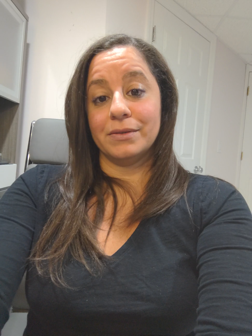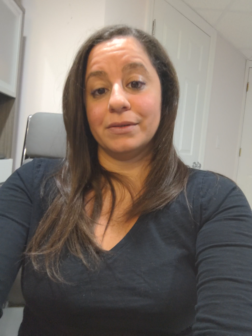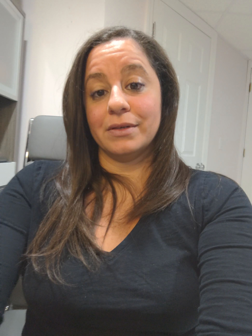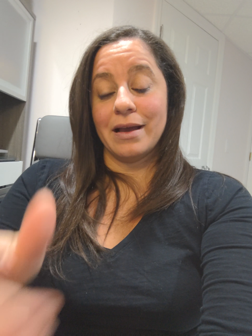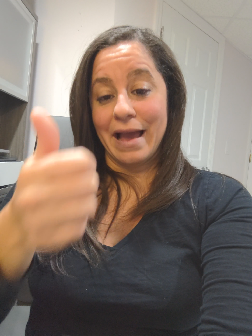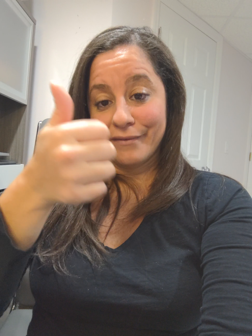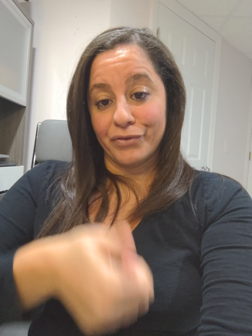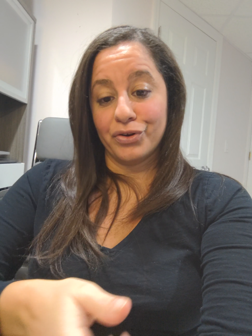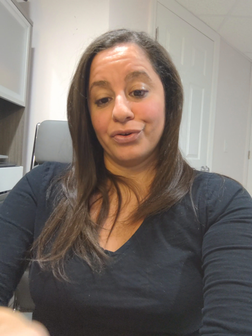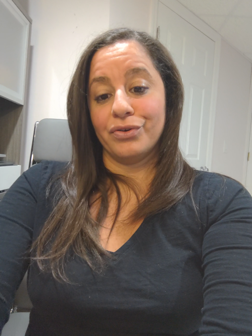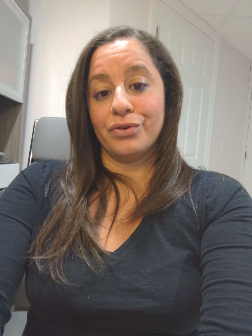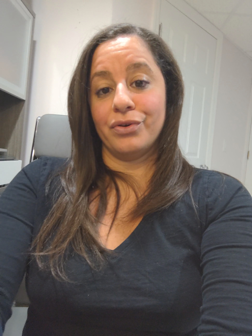every